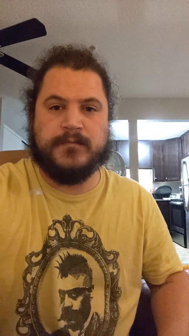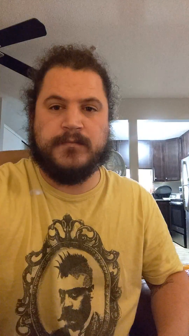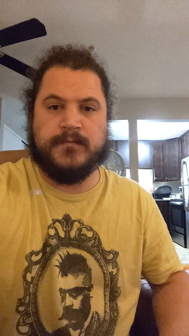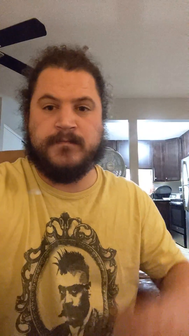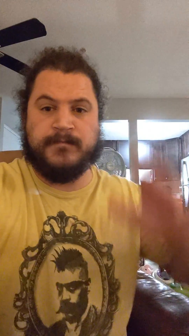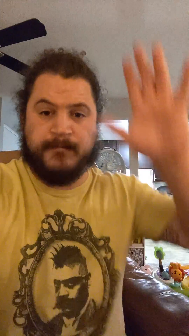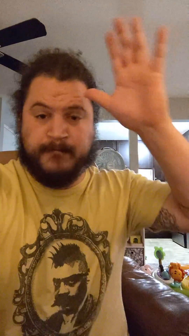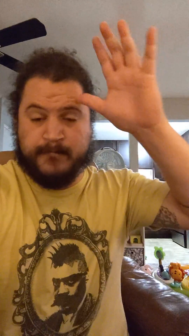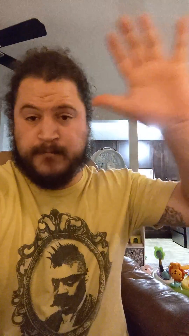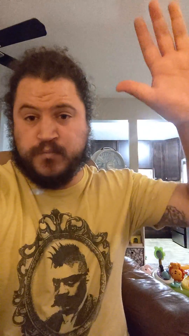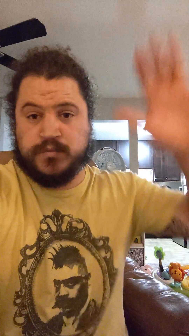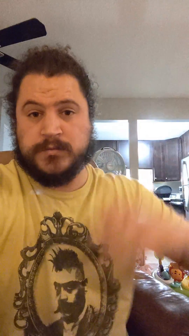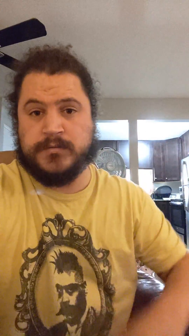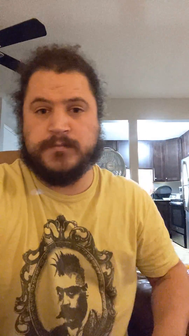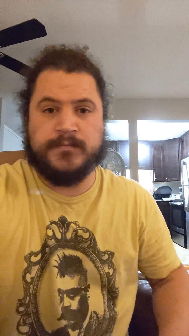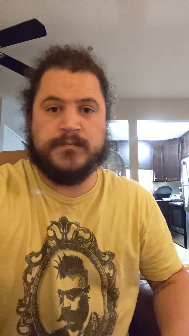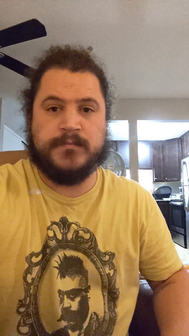moose